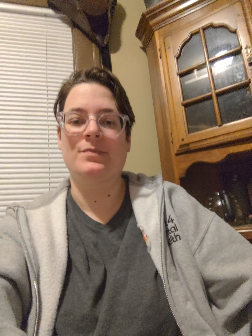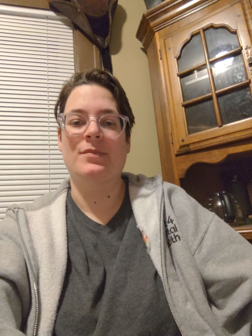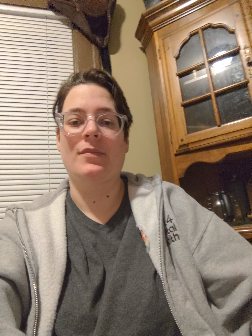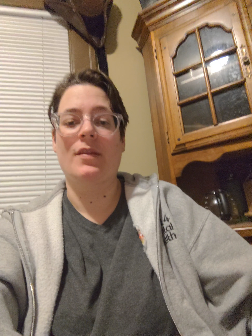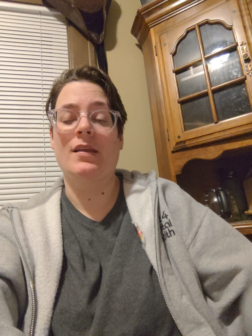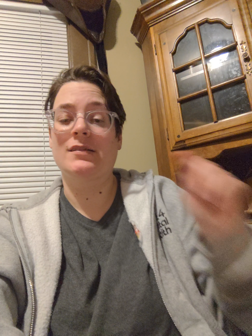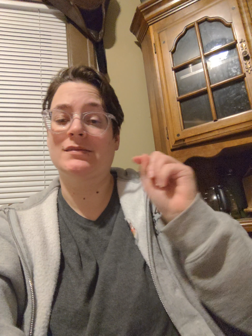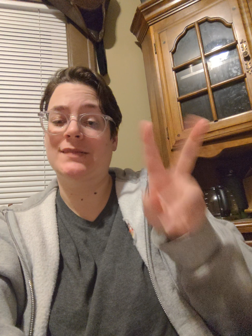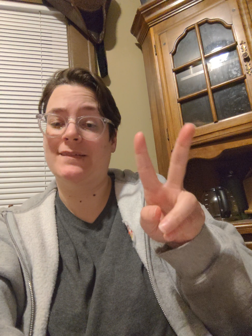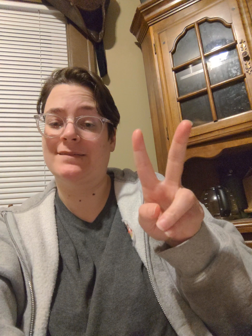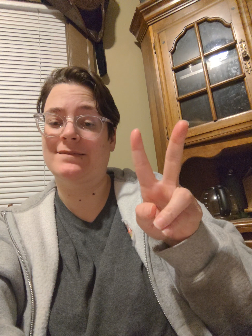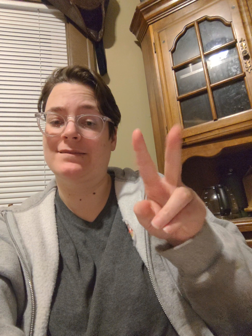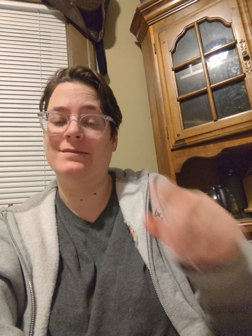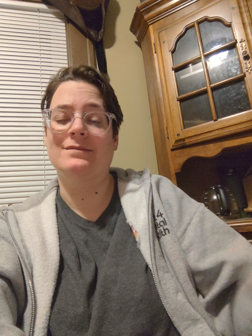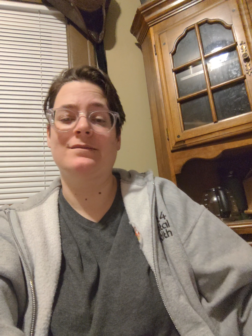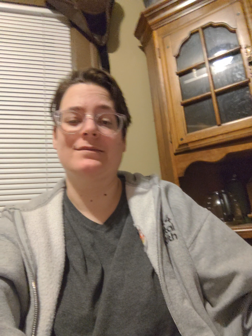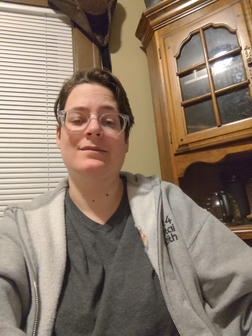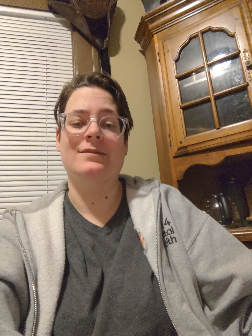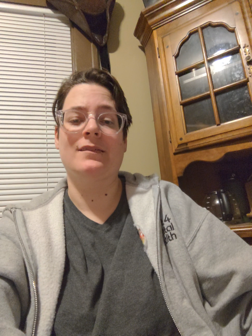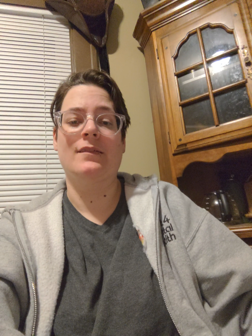TV